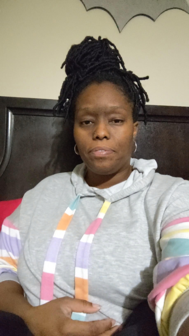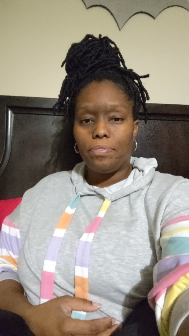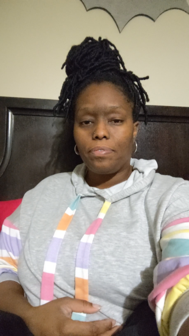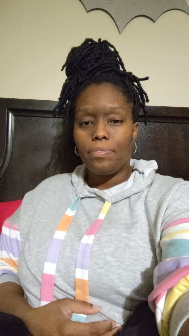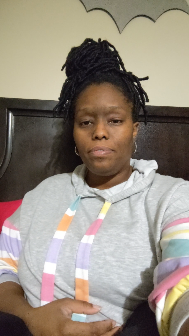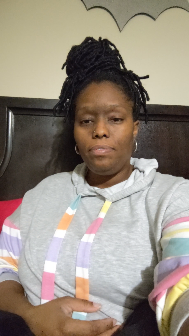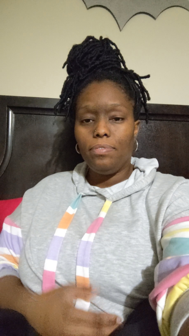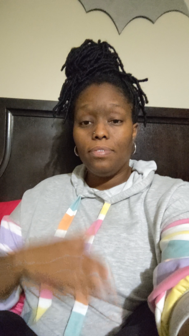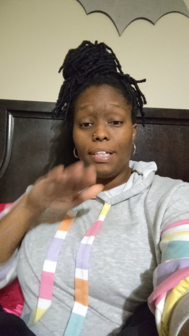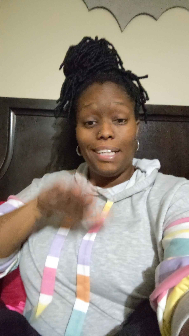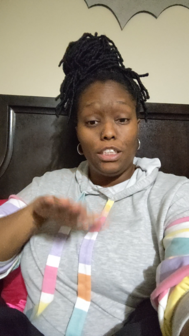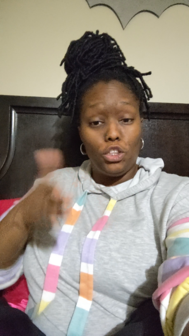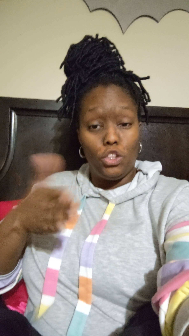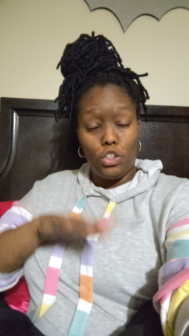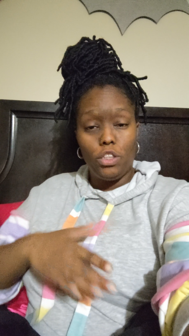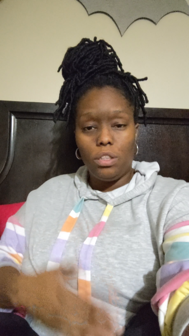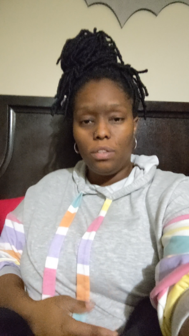kitchen